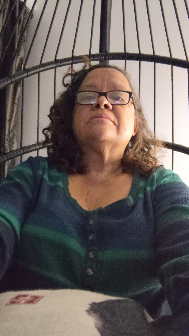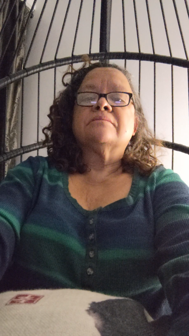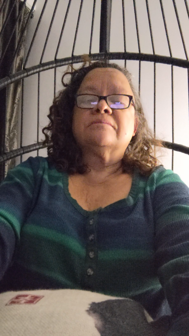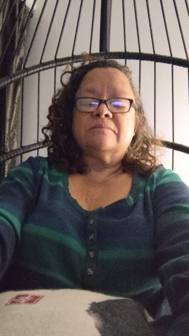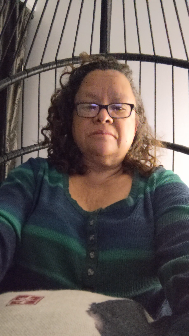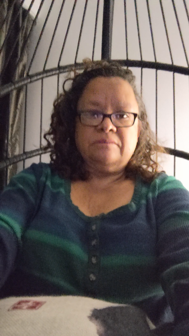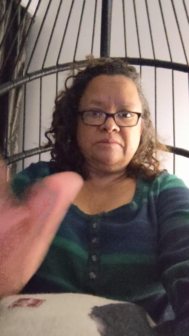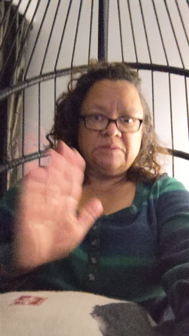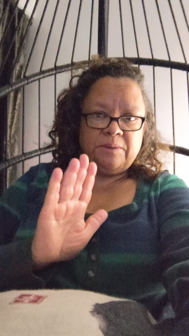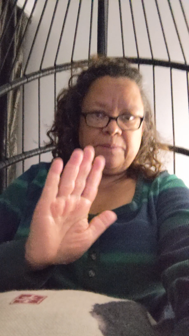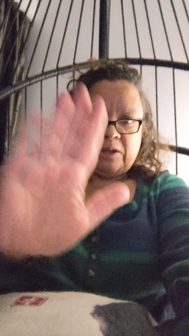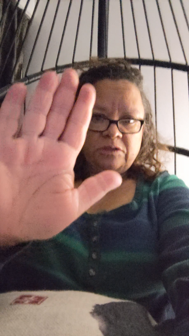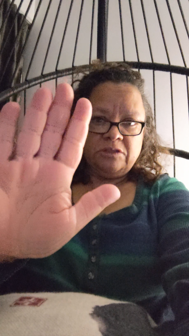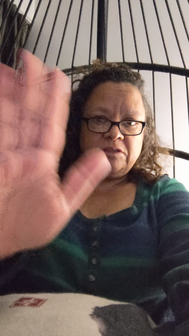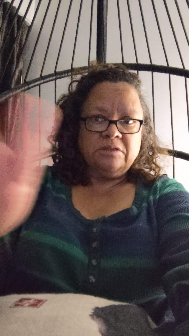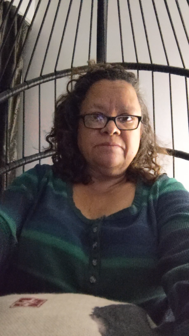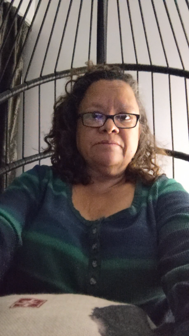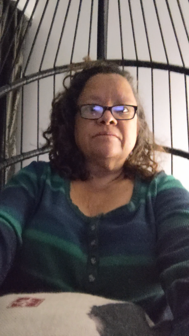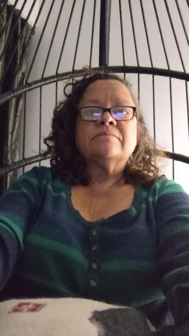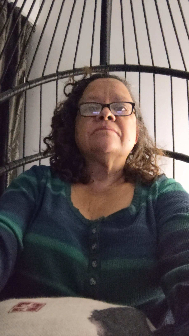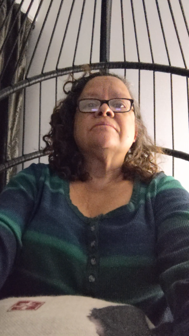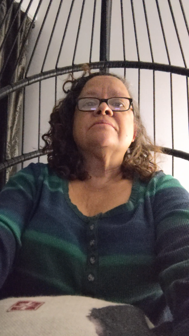push